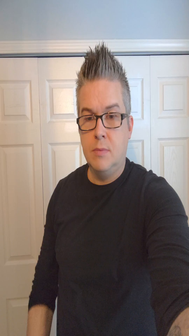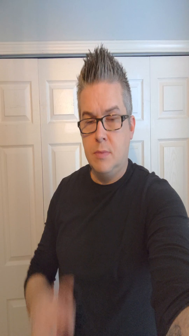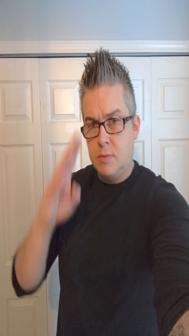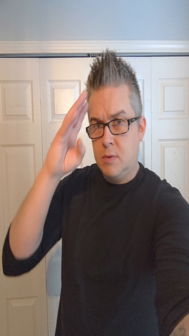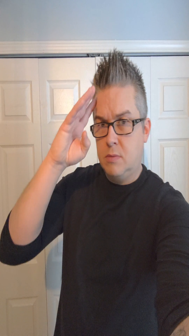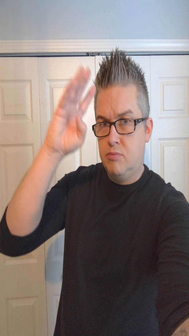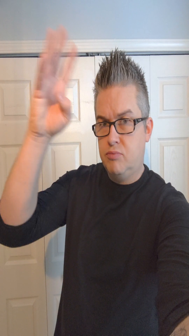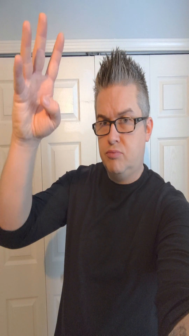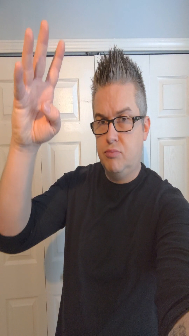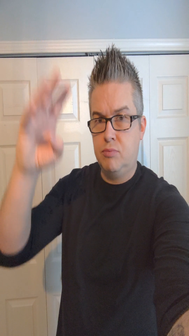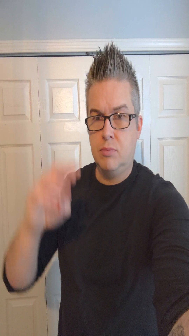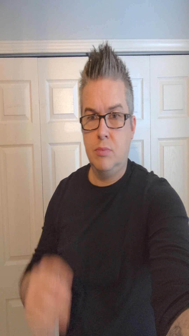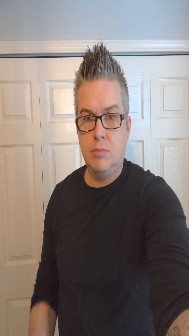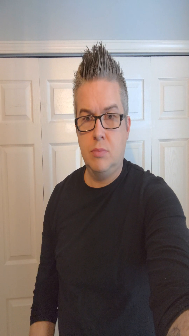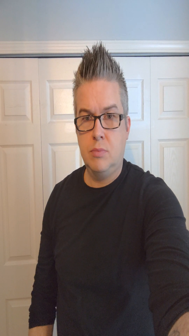pretend